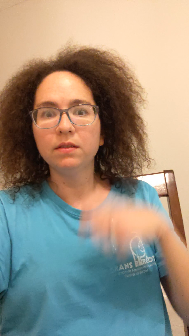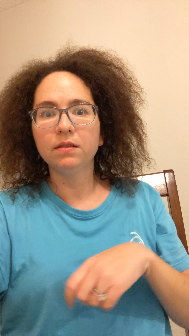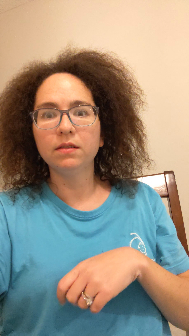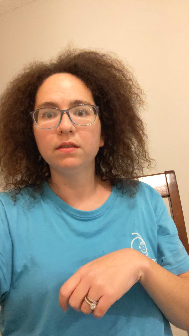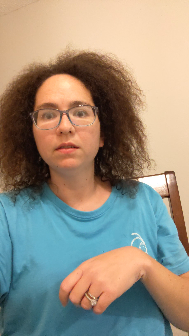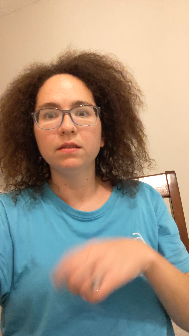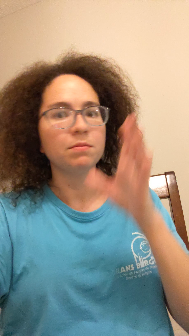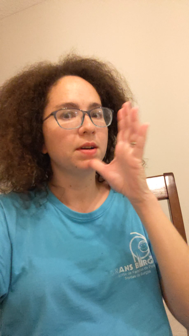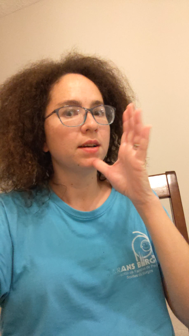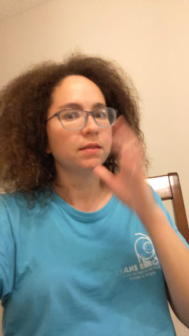mommy